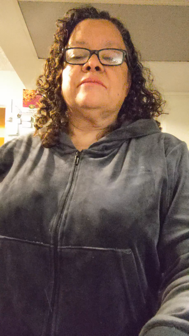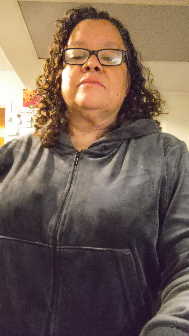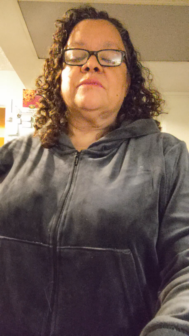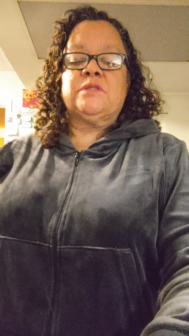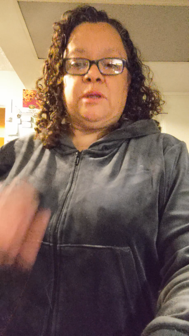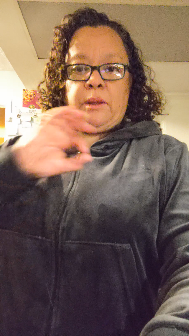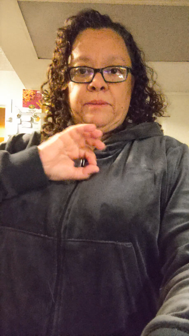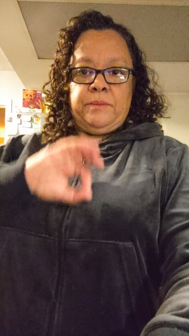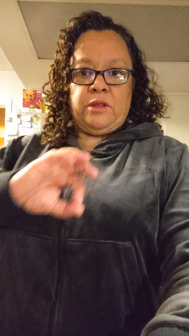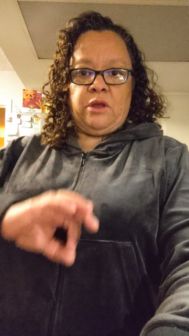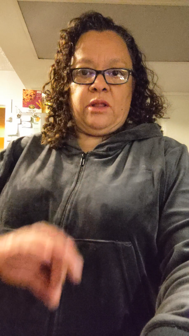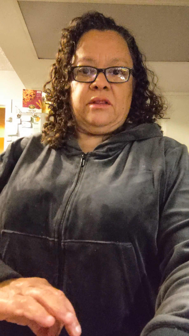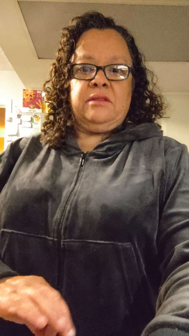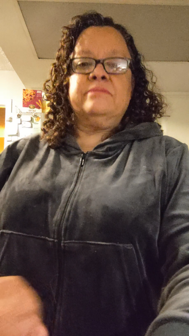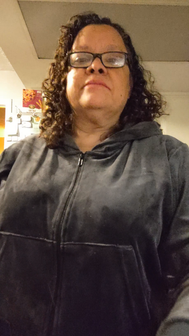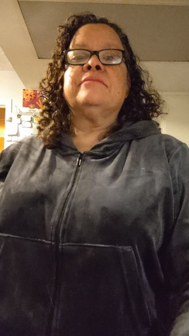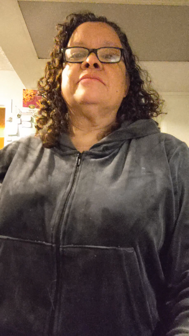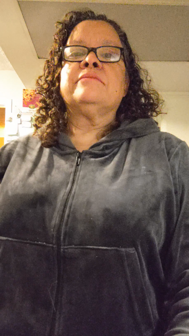button